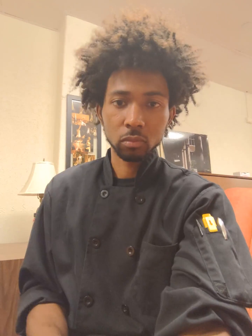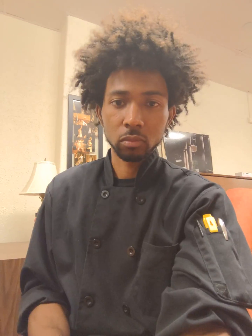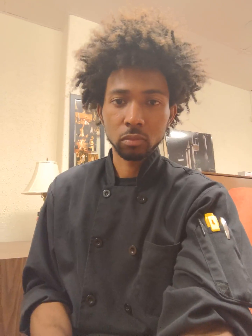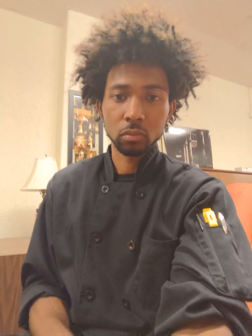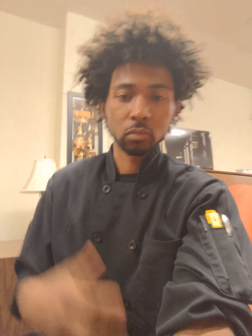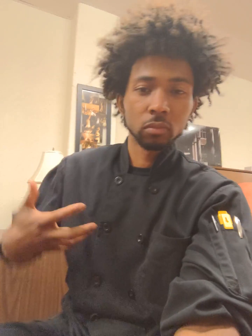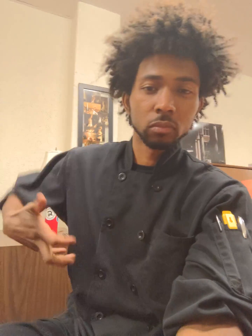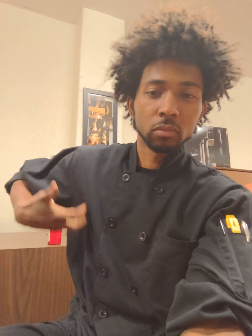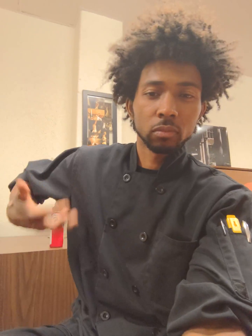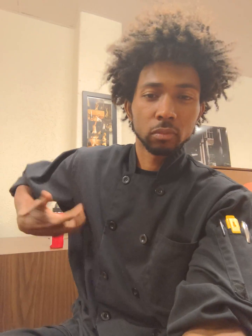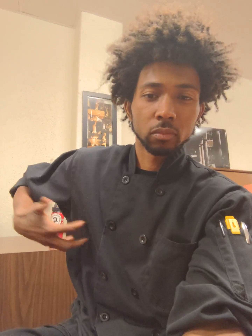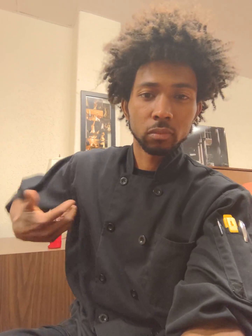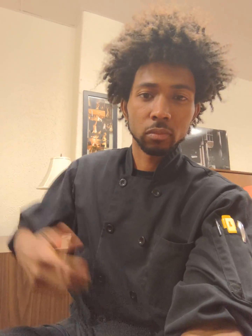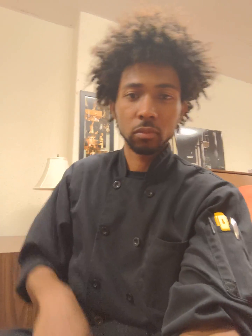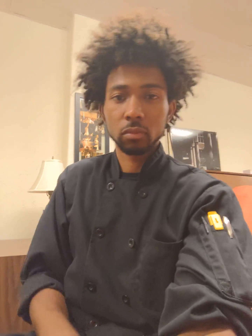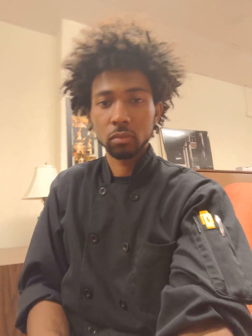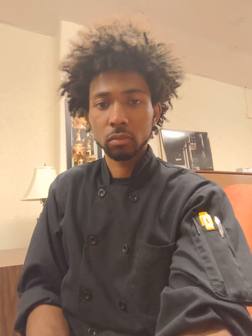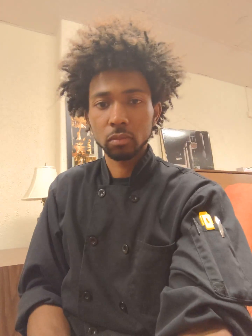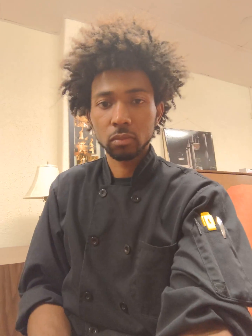monkey